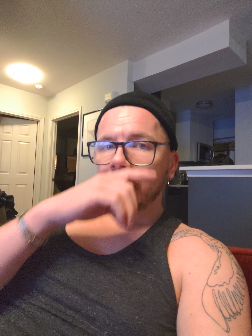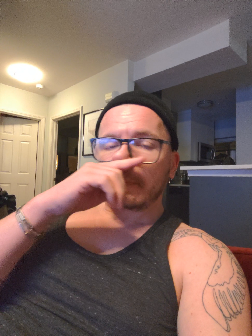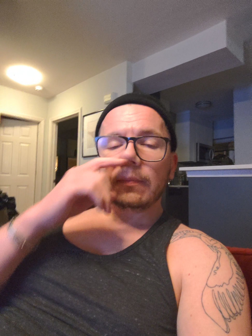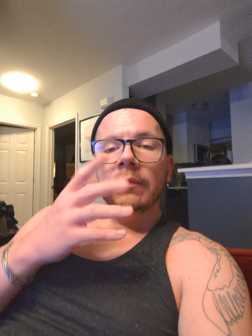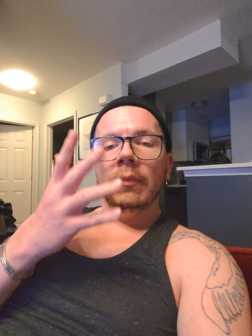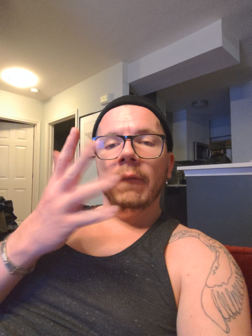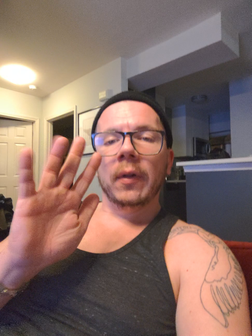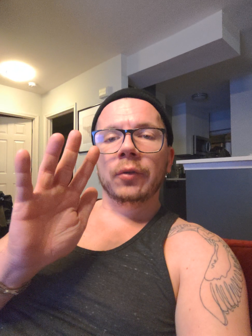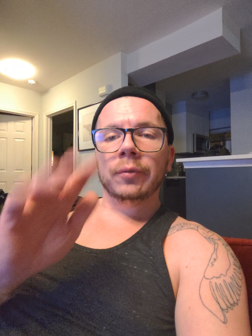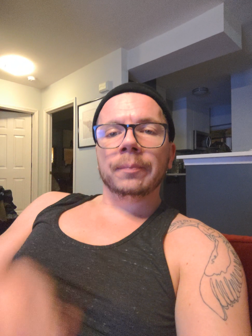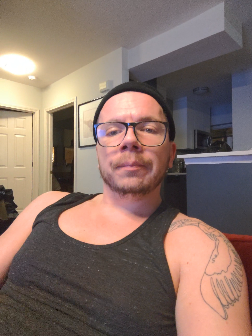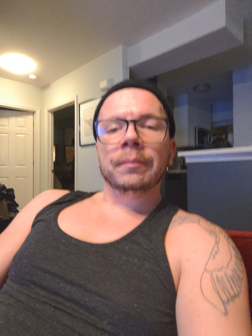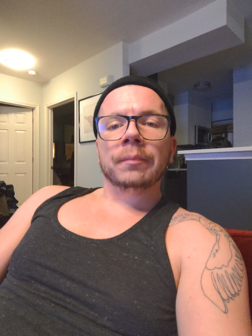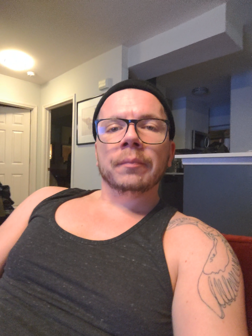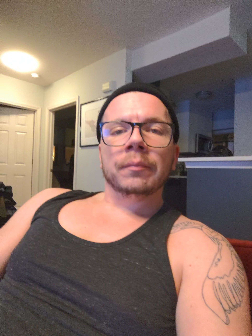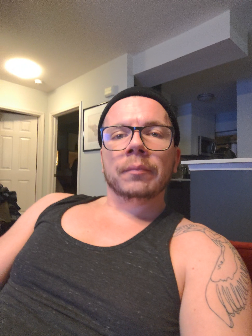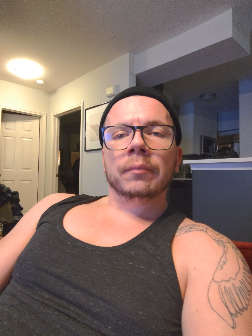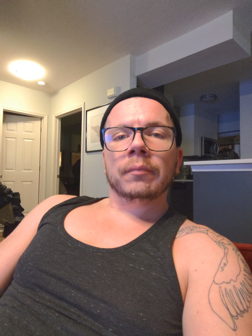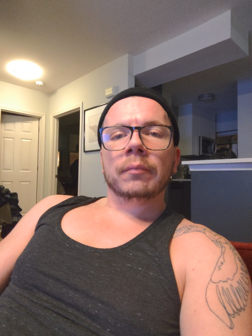finish